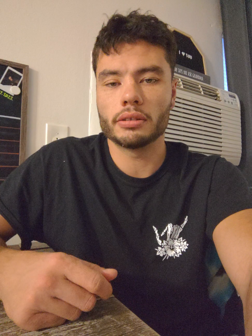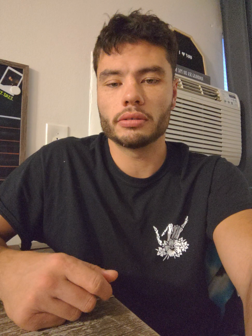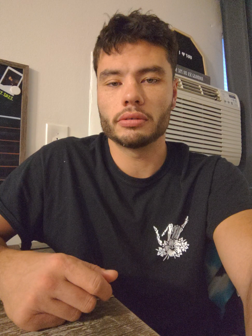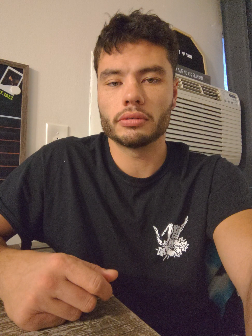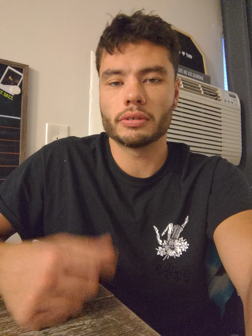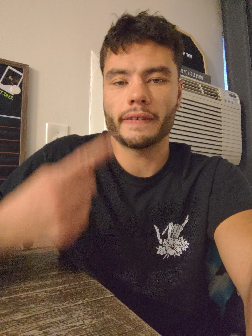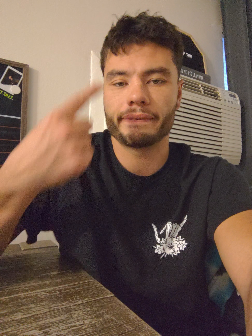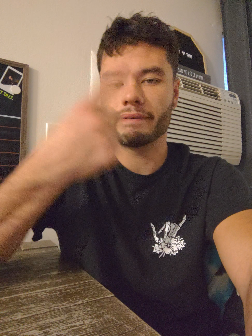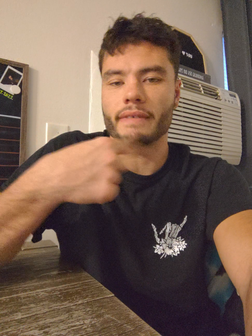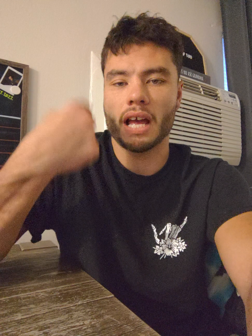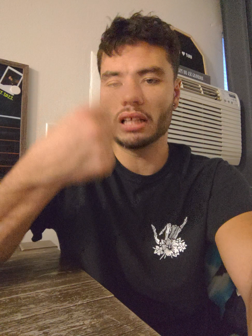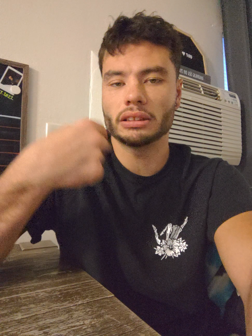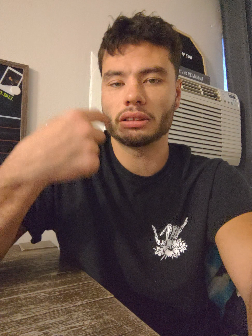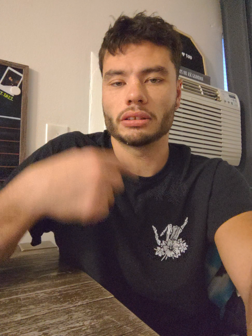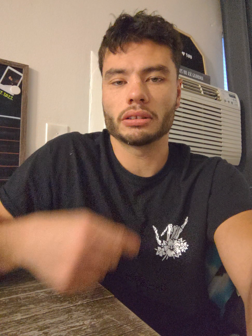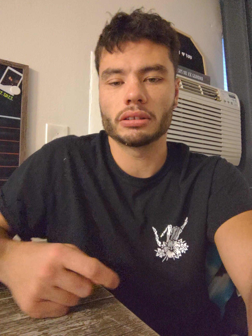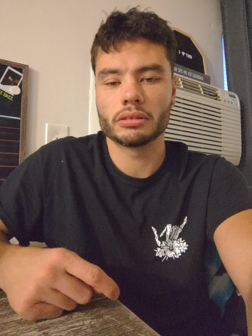face